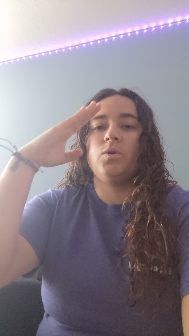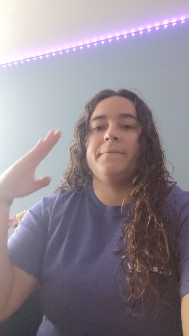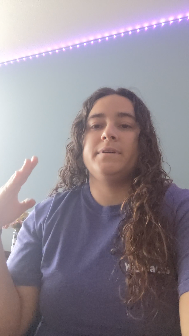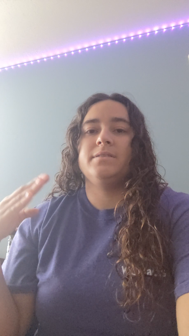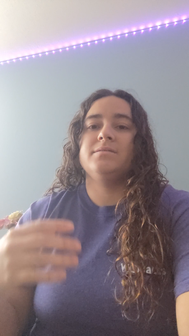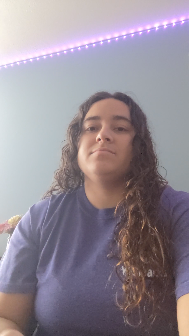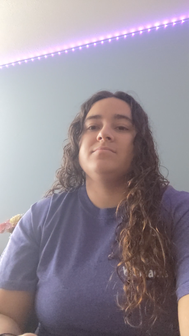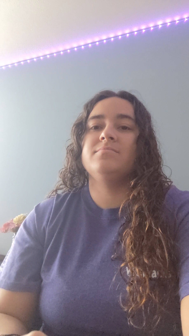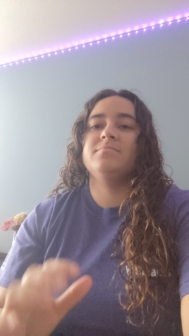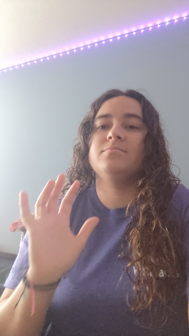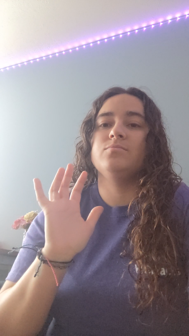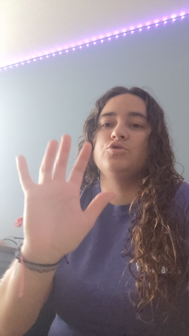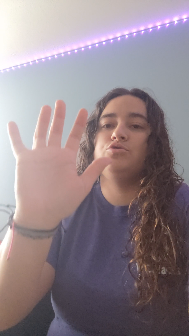push